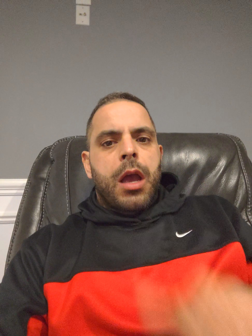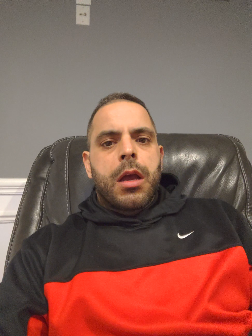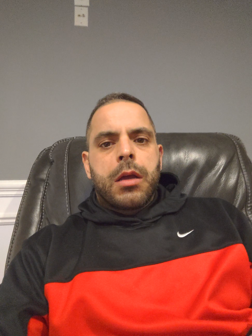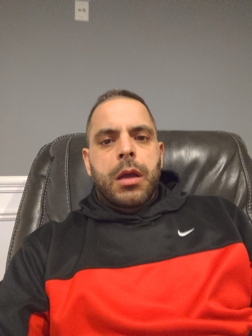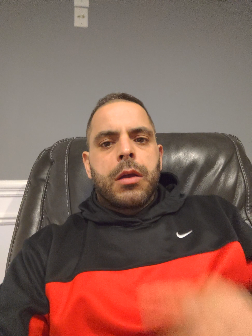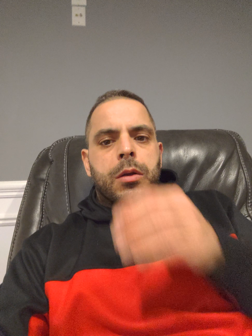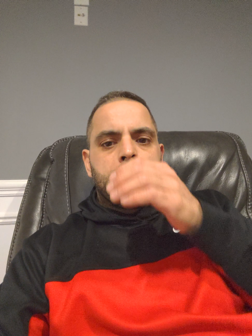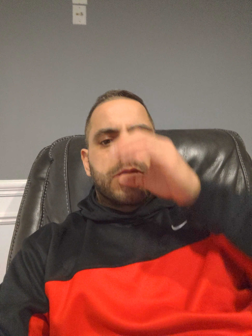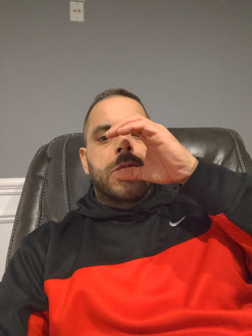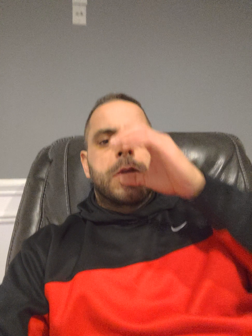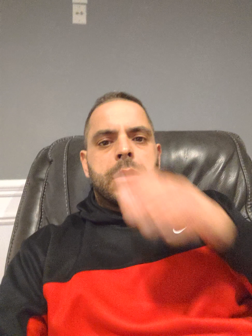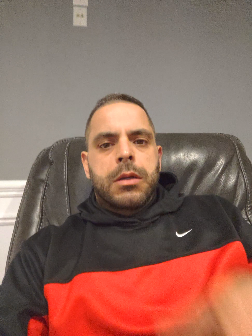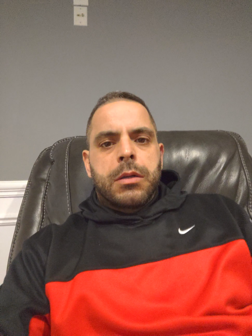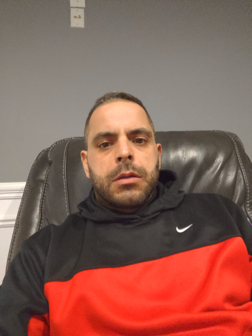drink